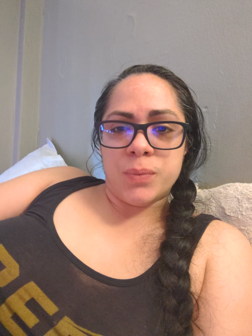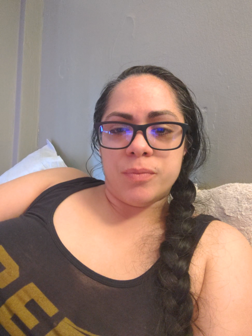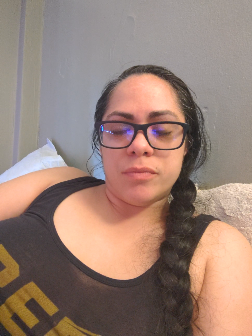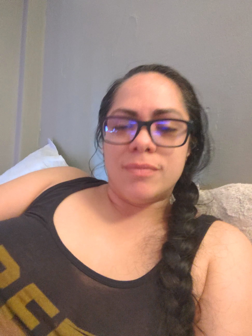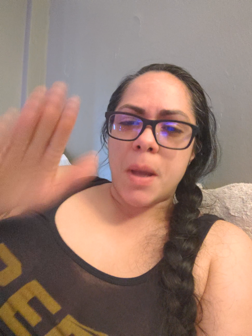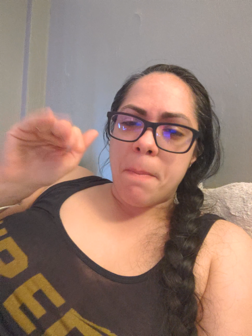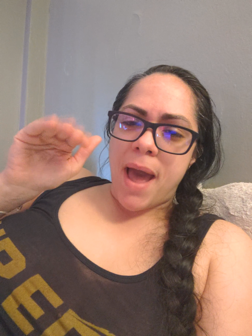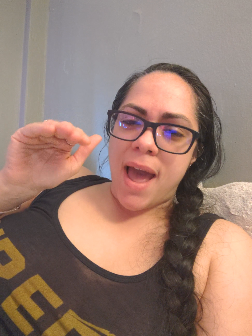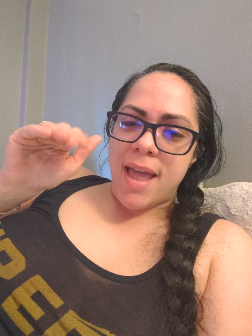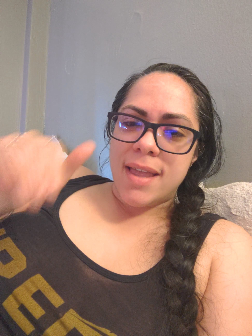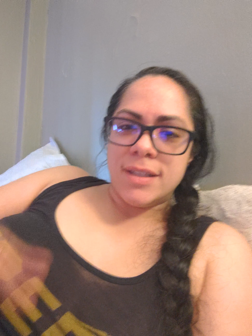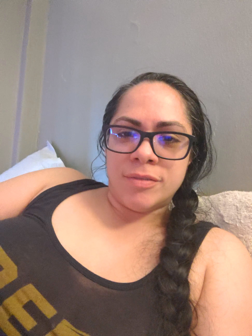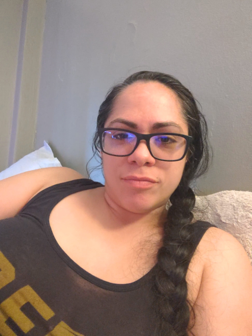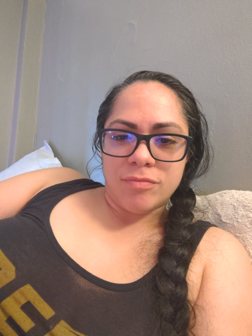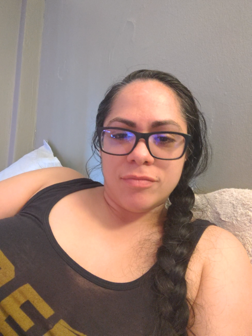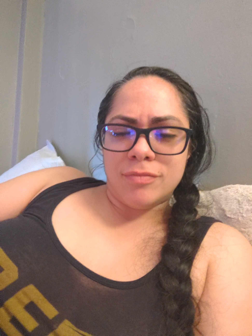bye